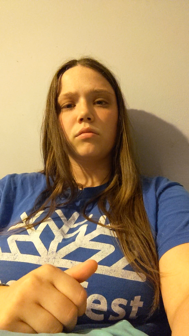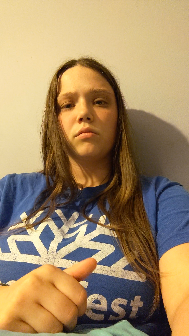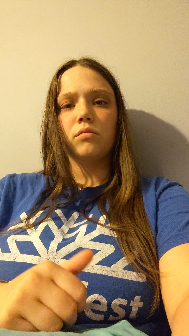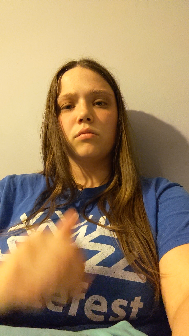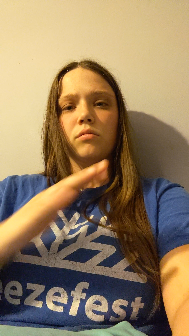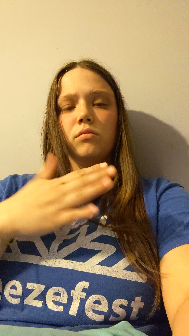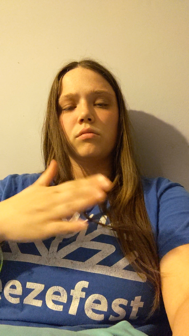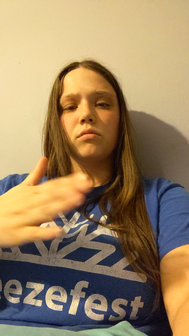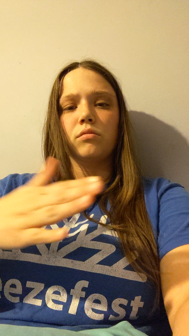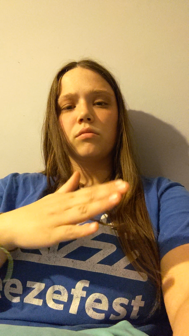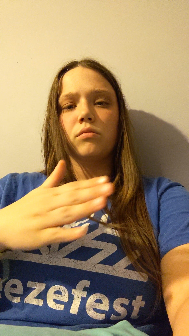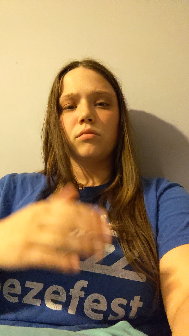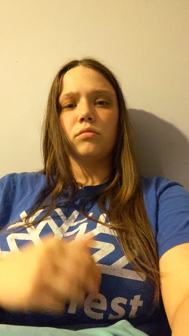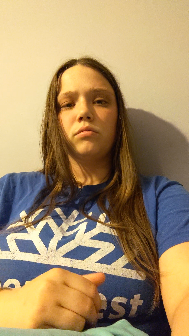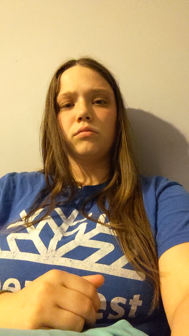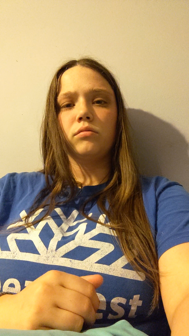cook